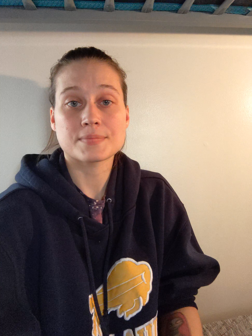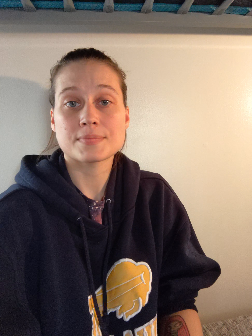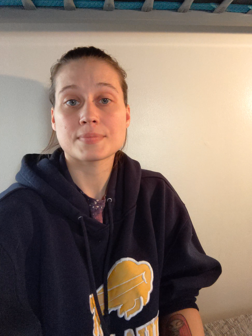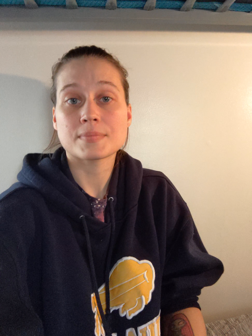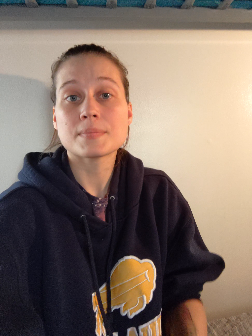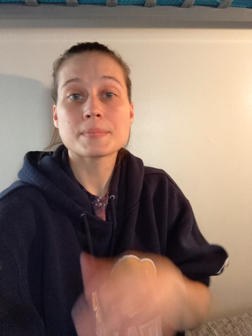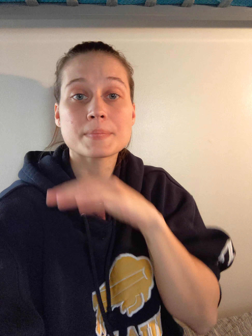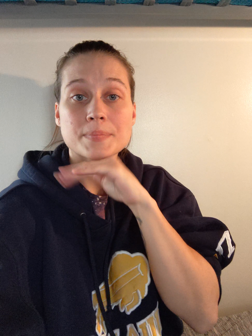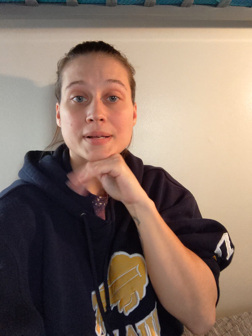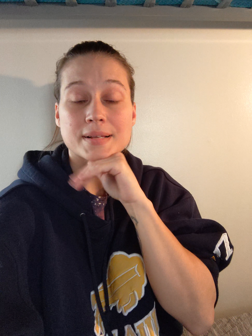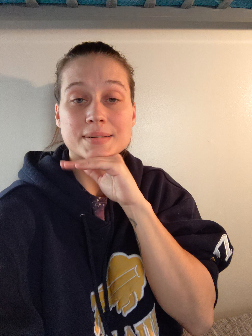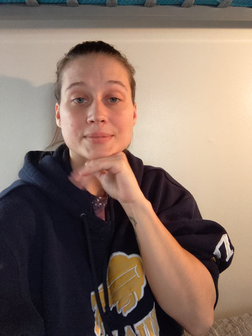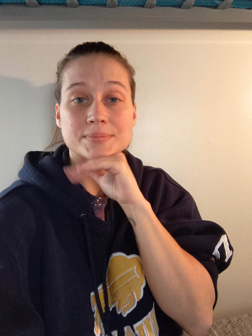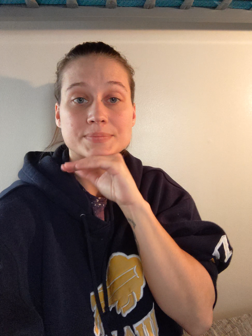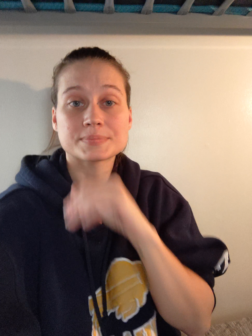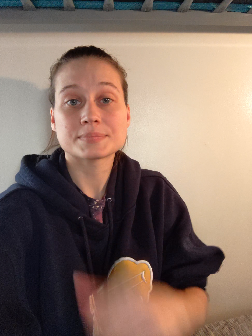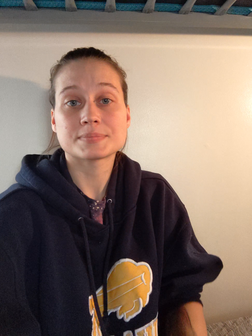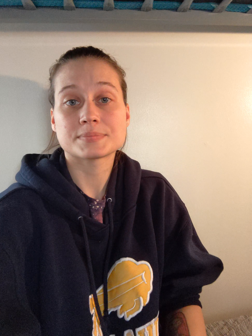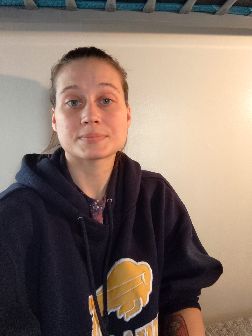pig